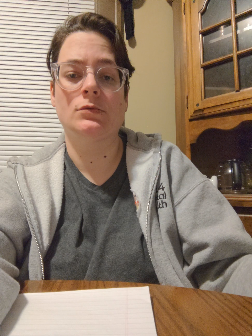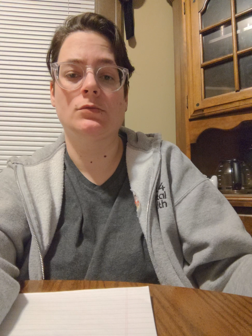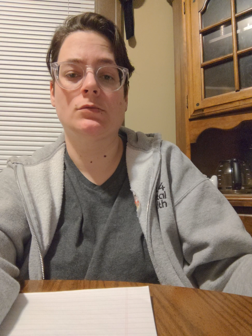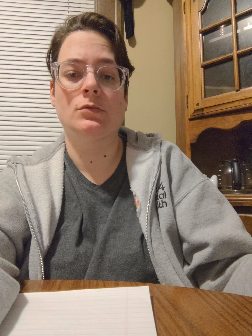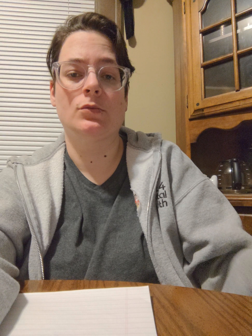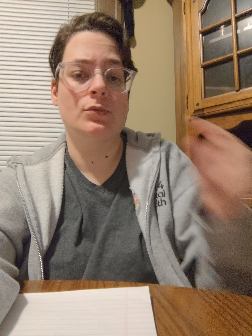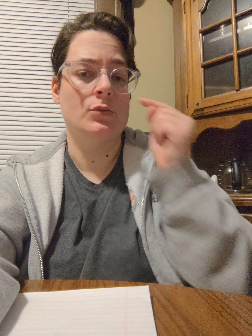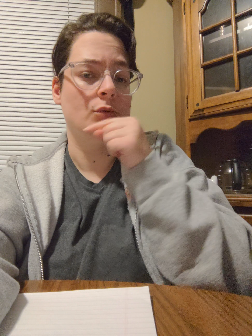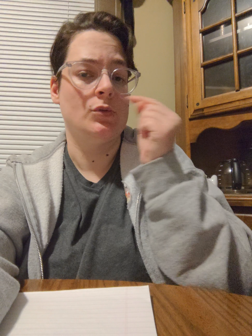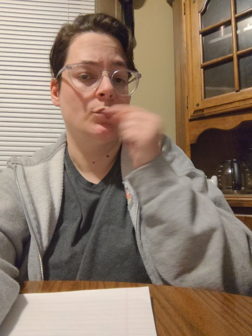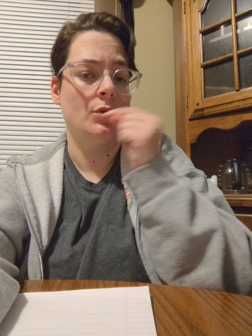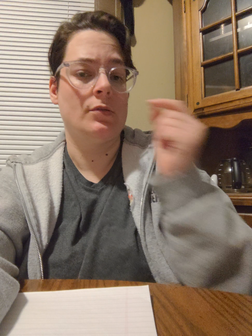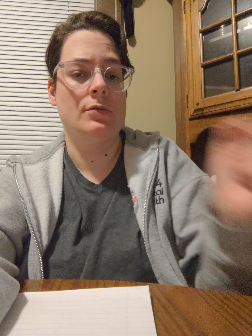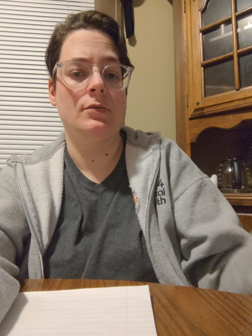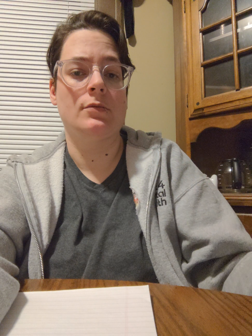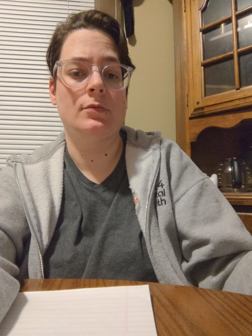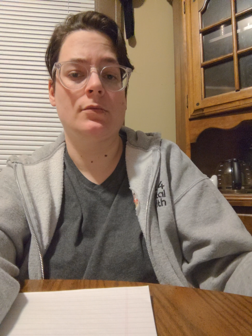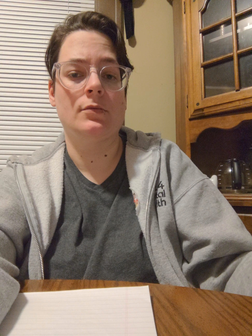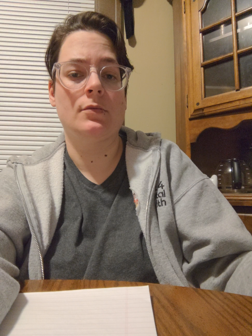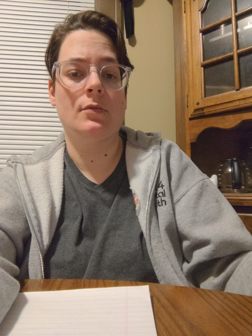toothbrush